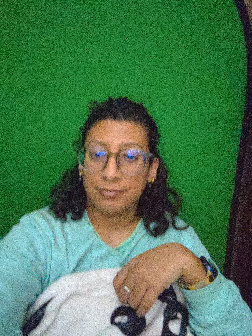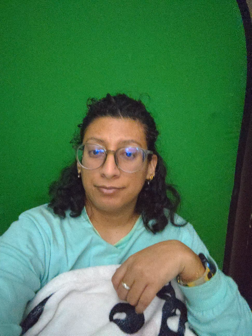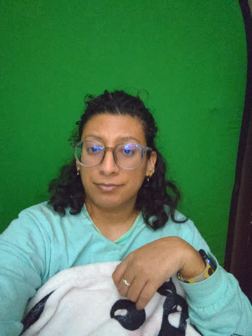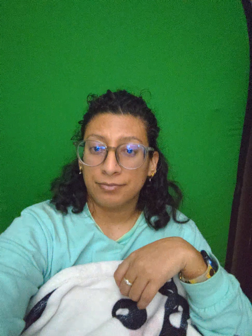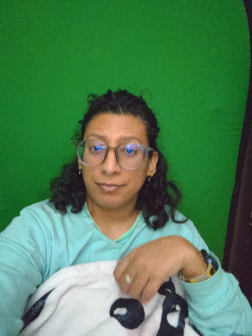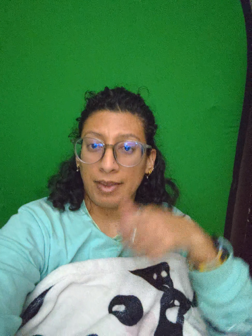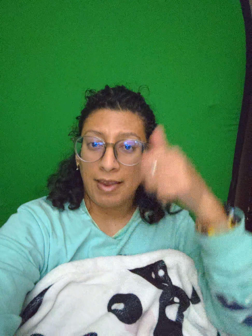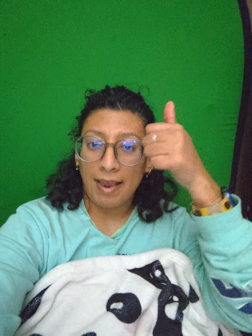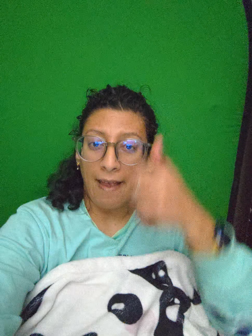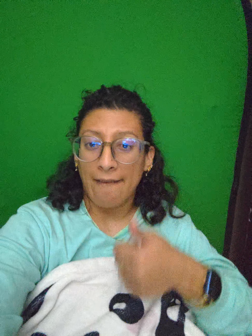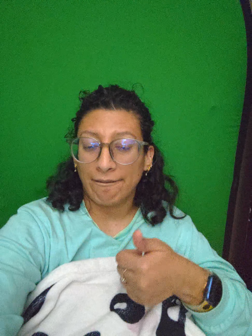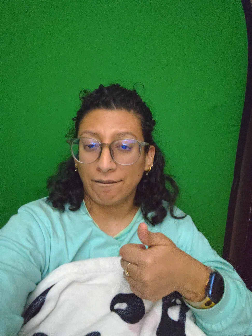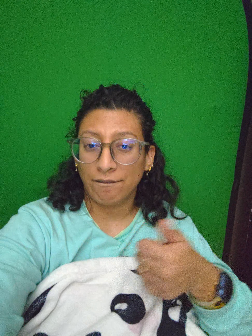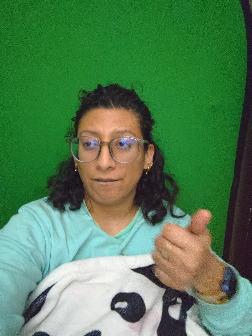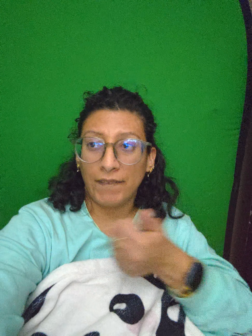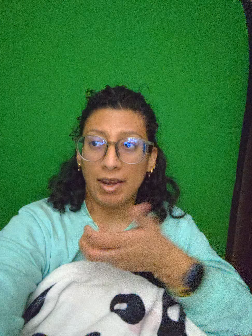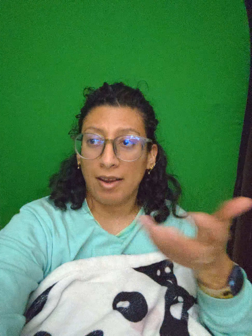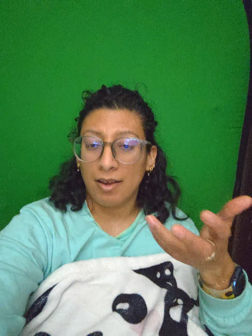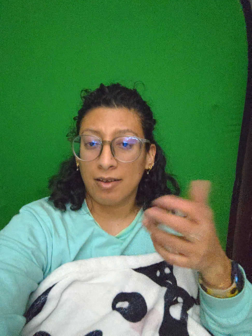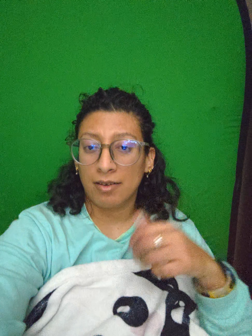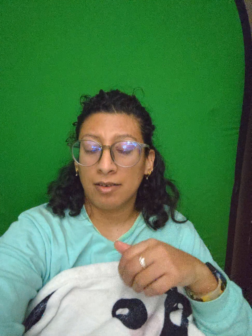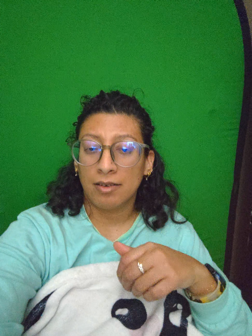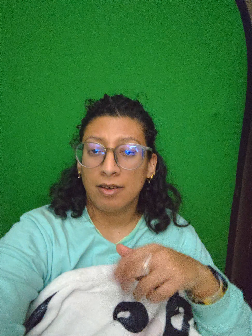every